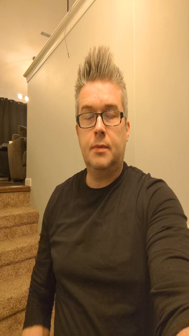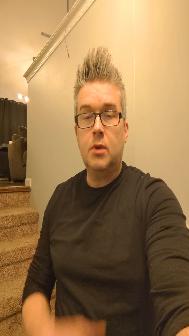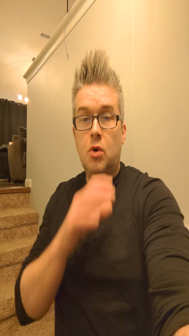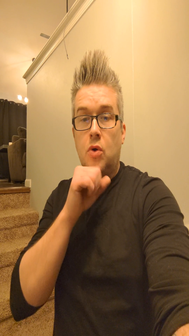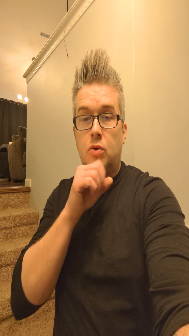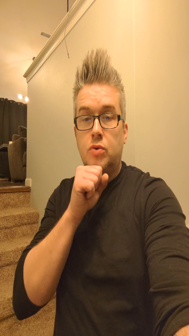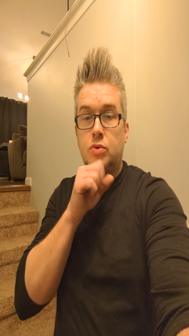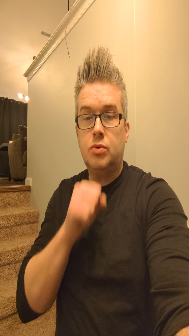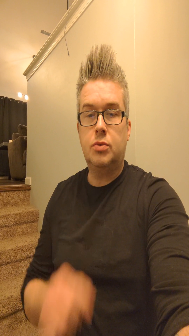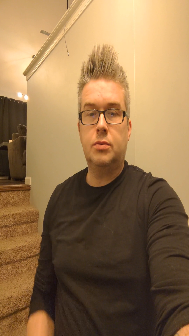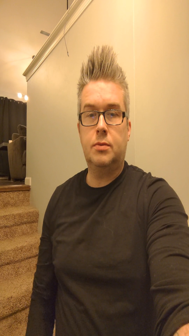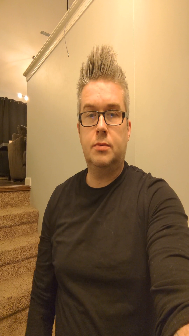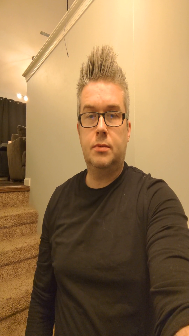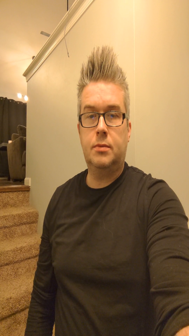orange